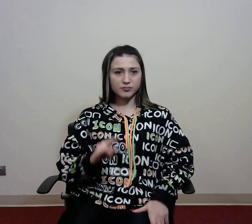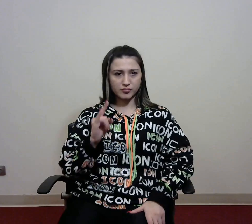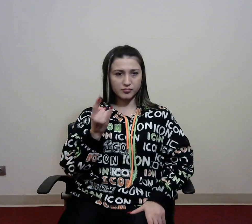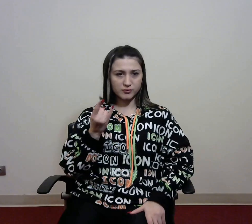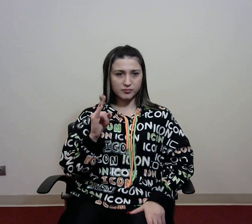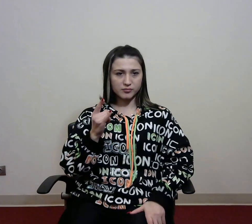uşaq